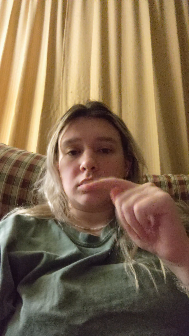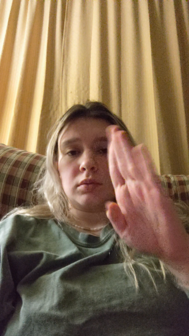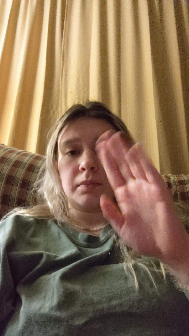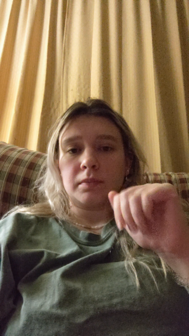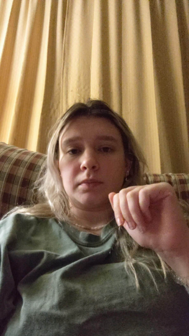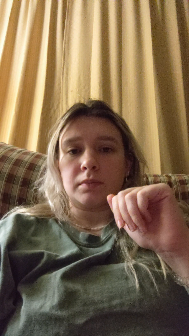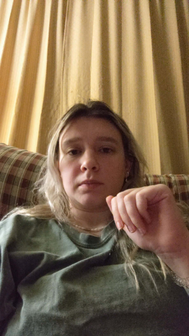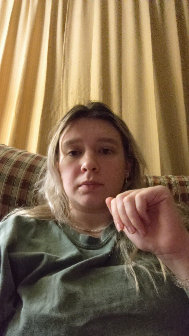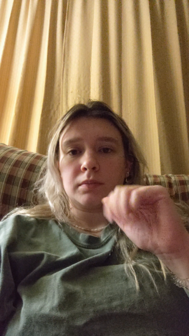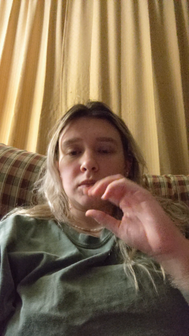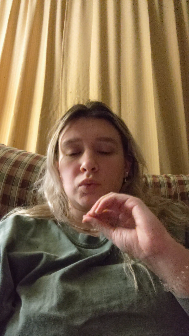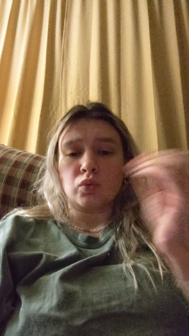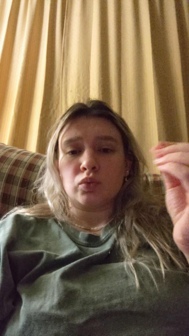none